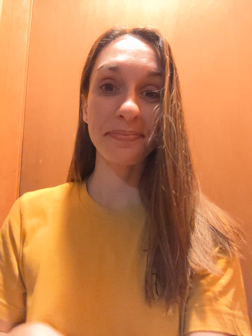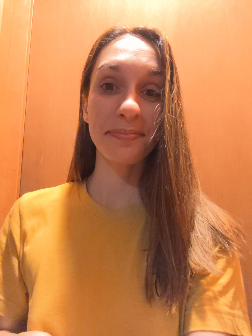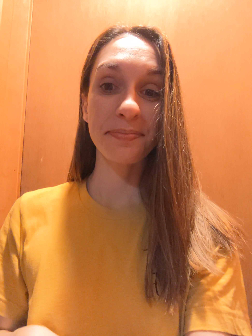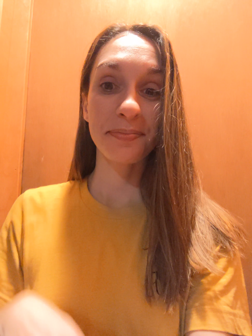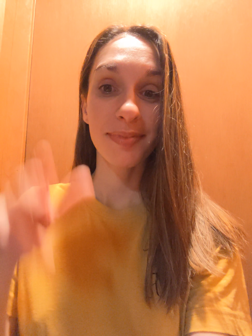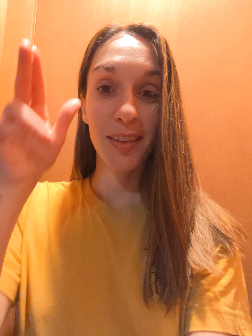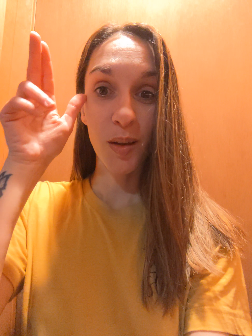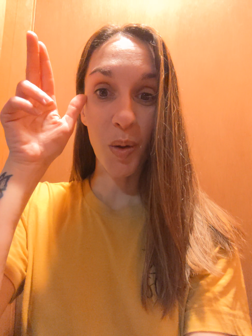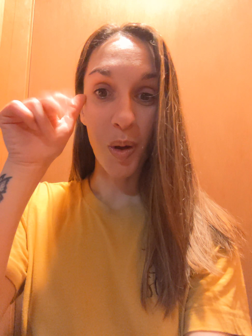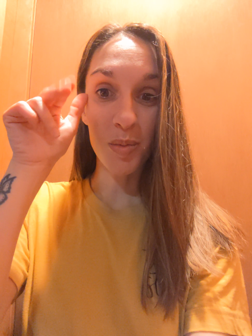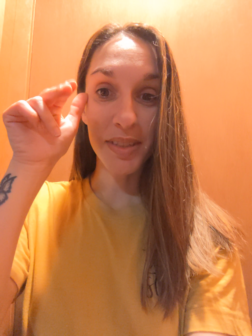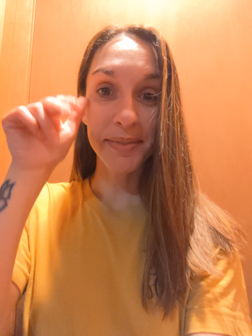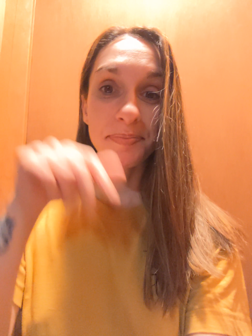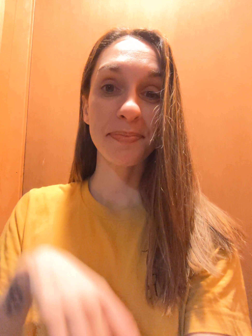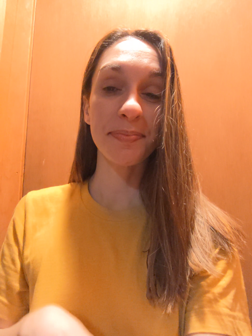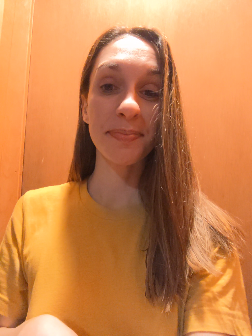horse